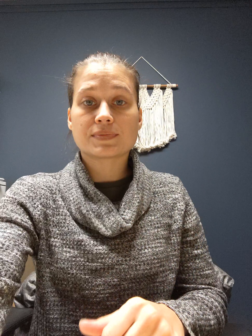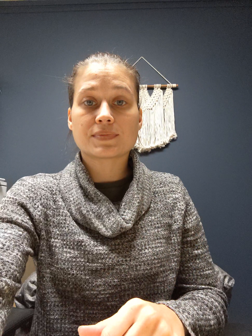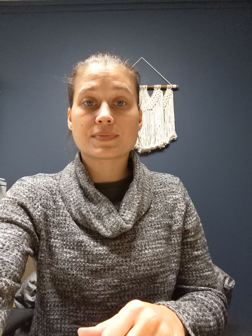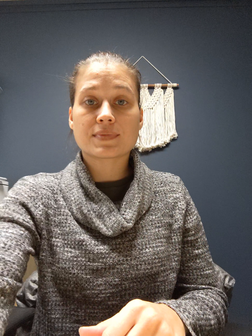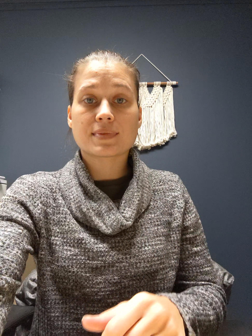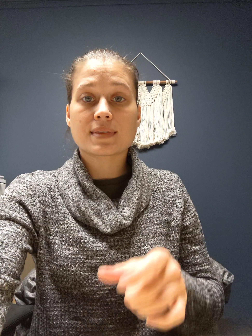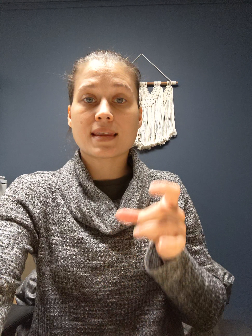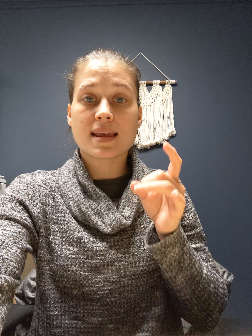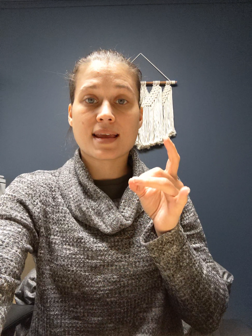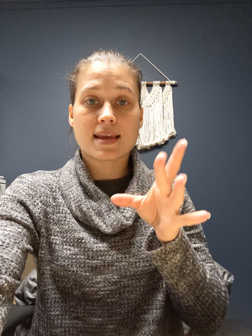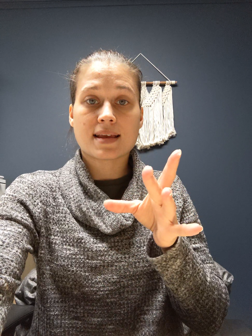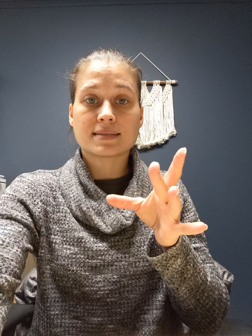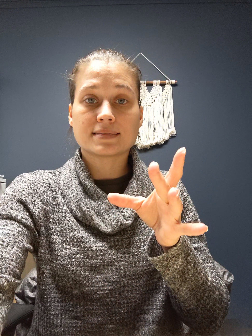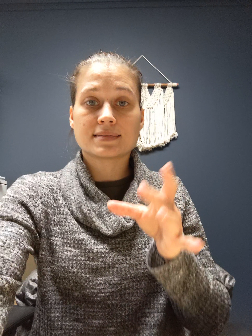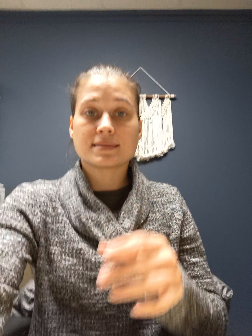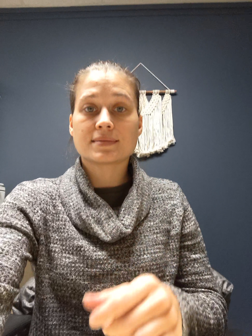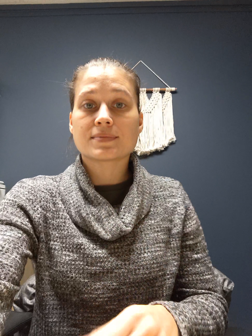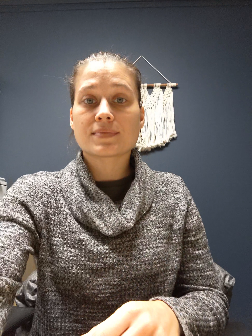hate